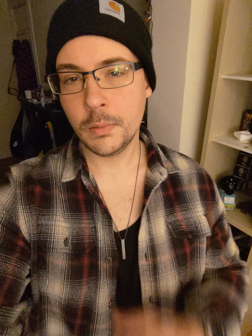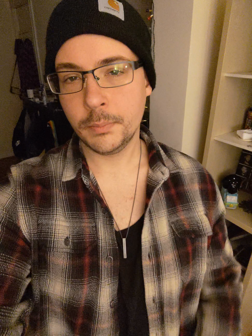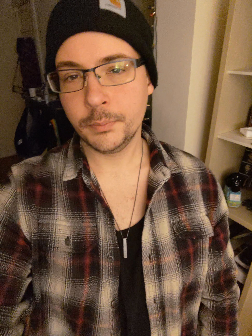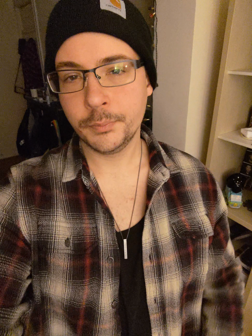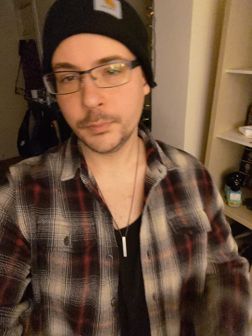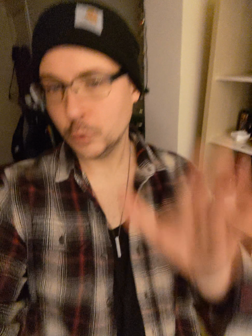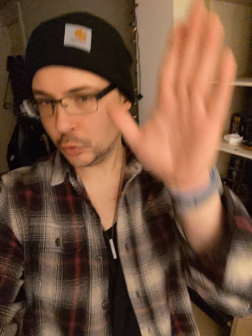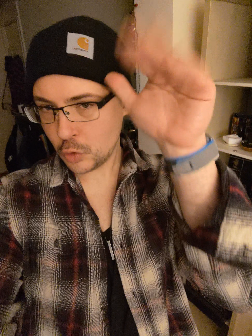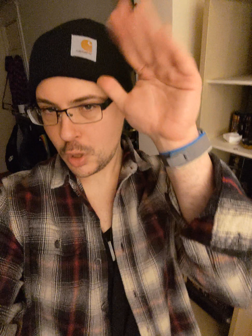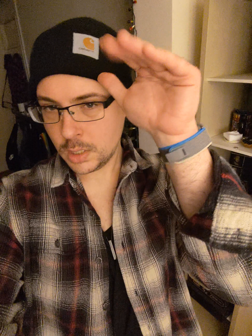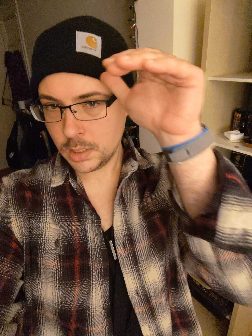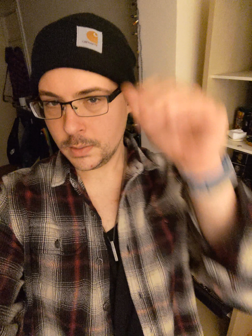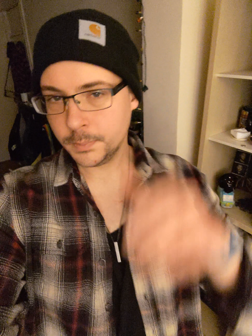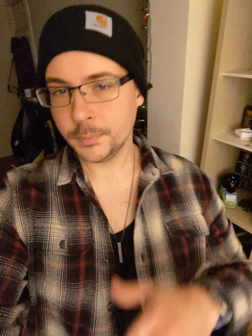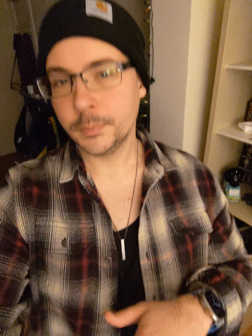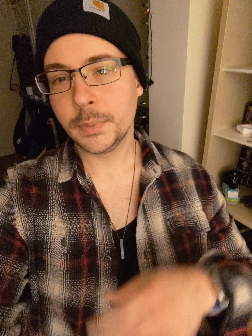donkey